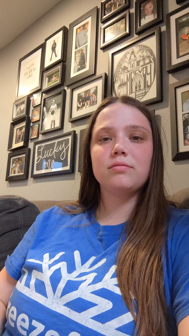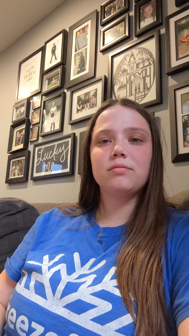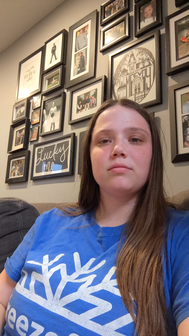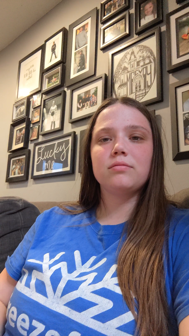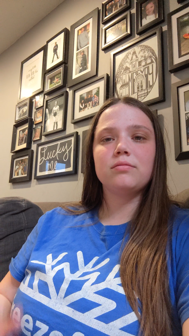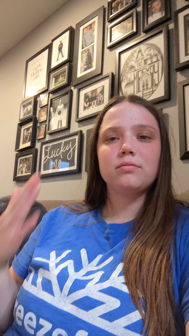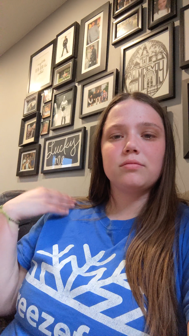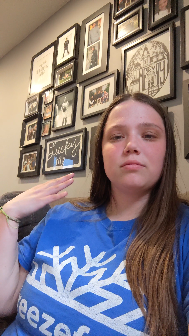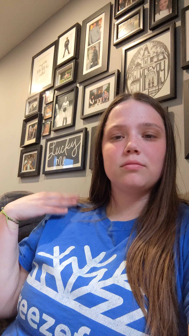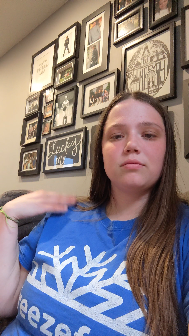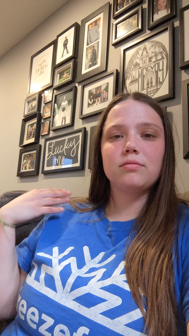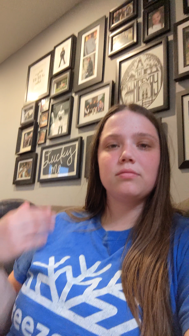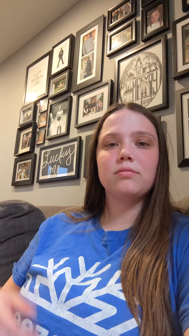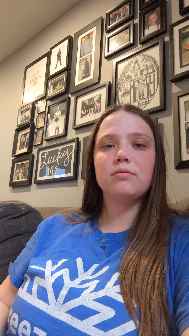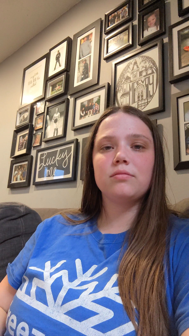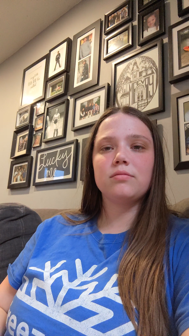shoulder